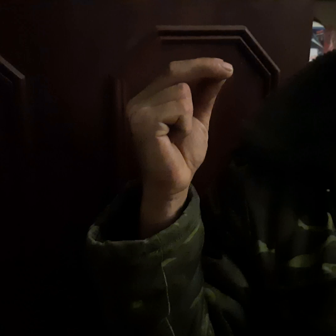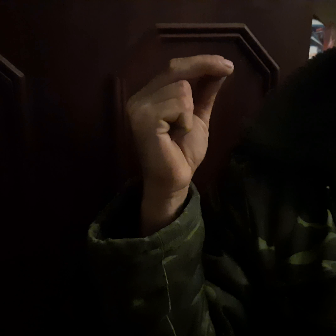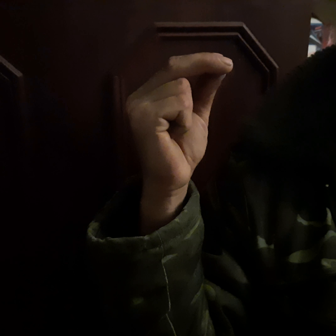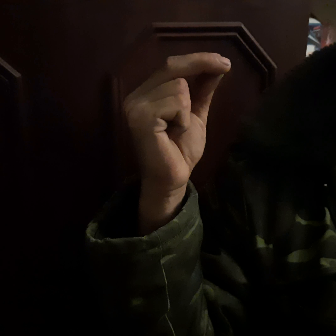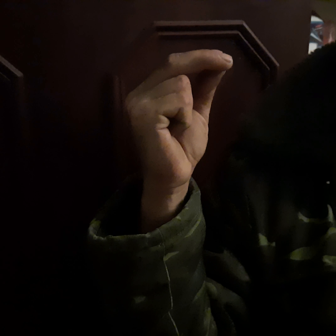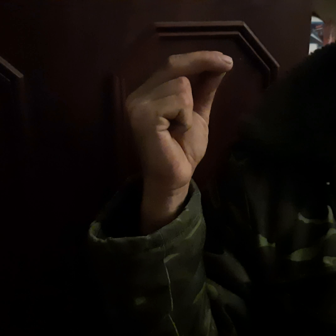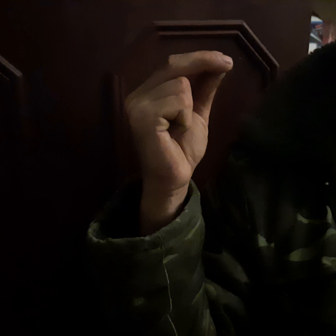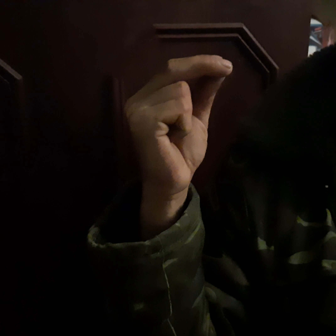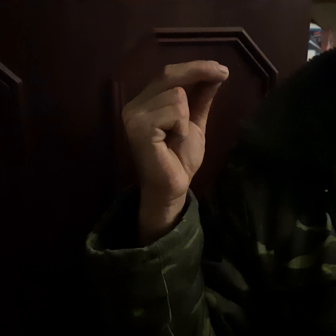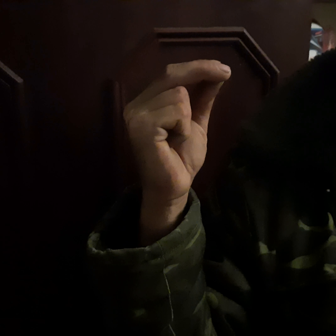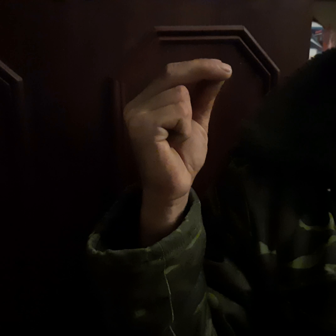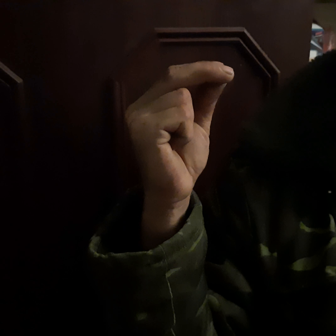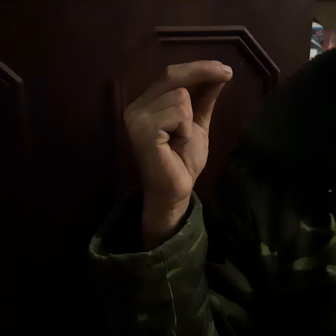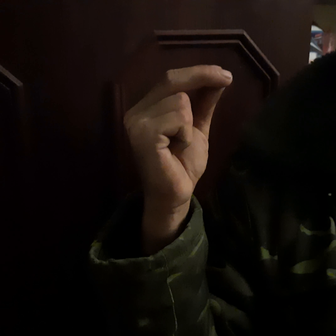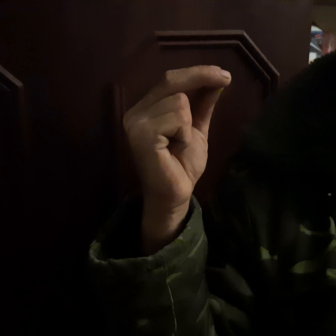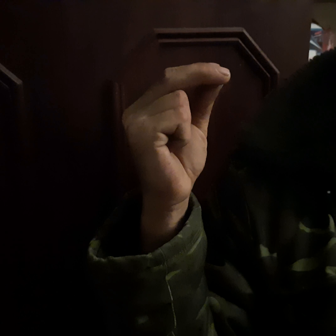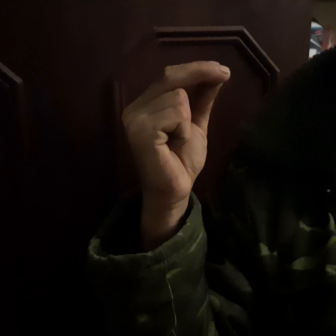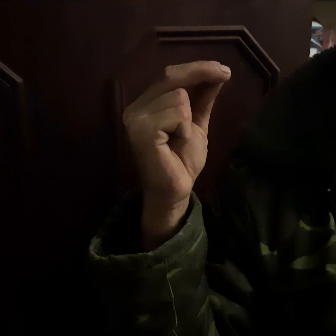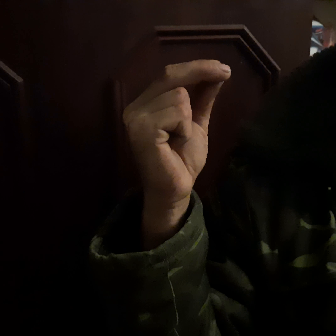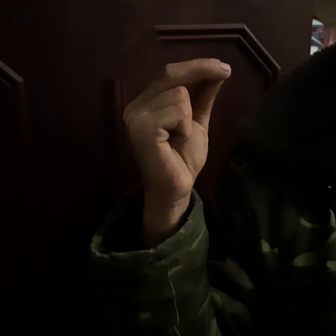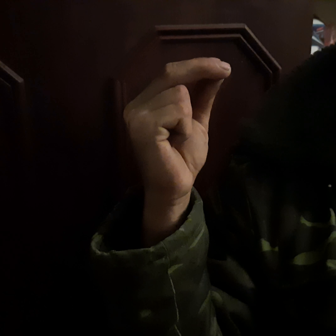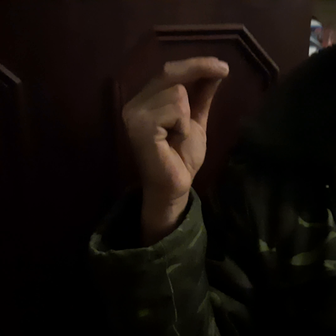Ч